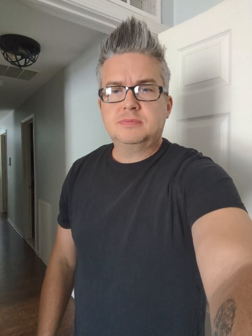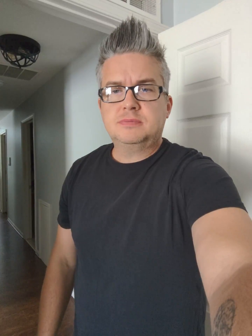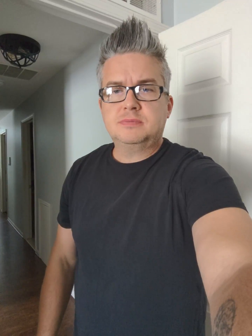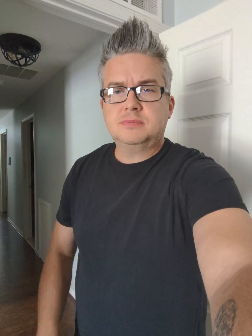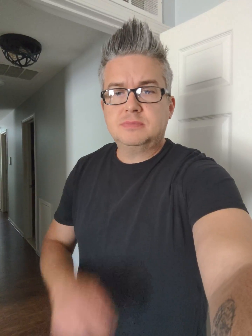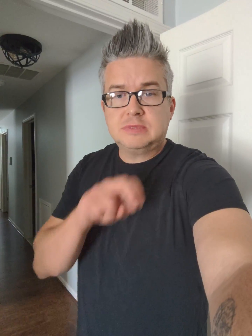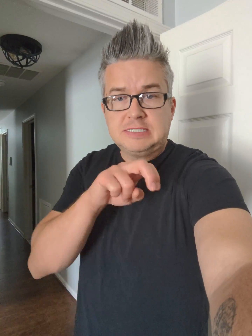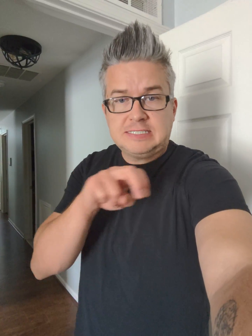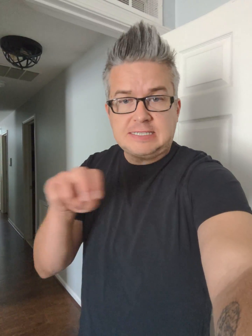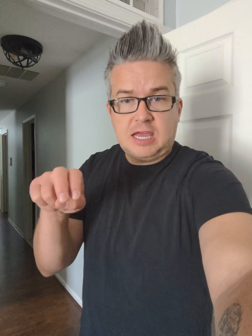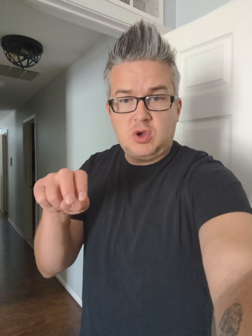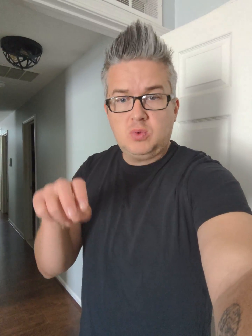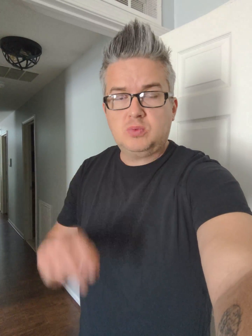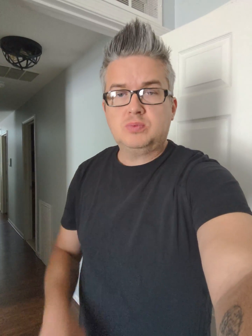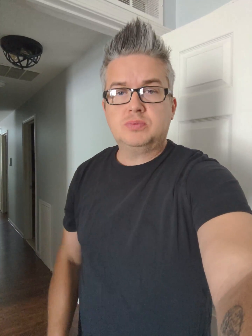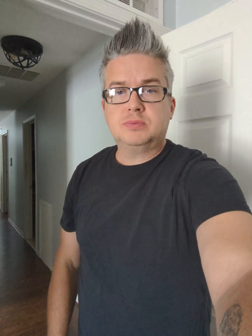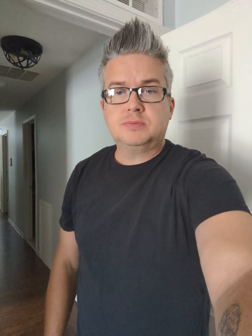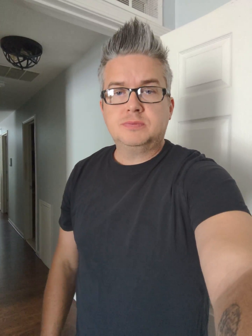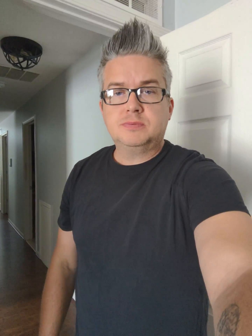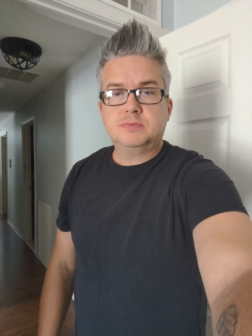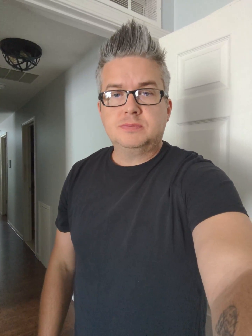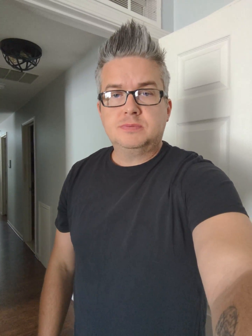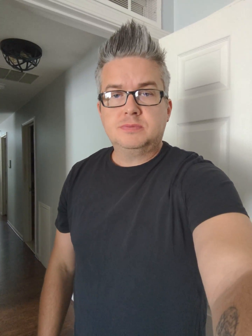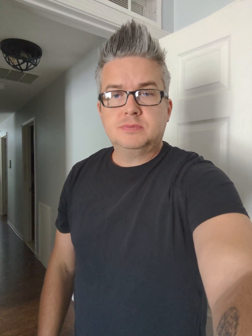bench